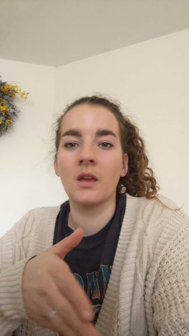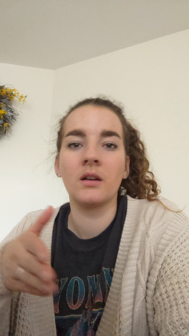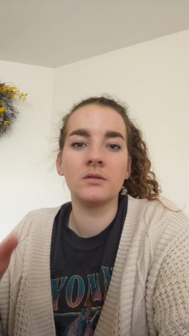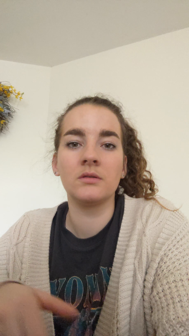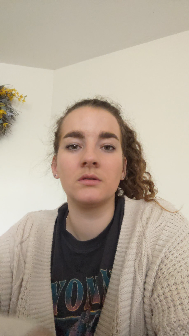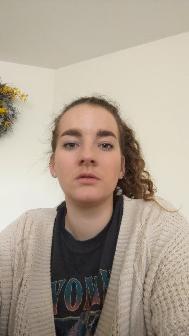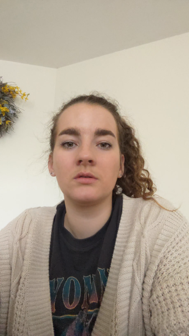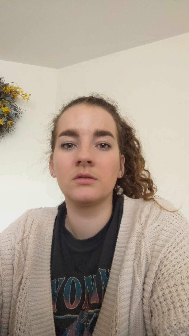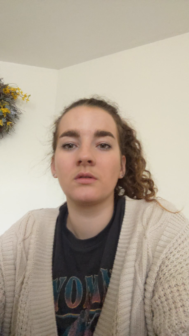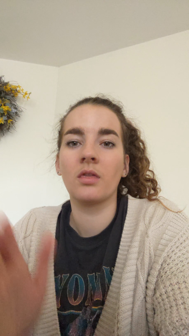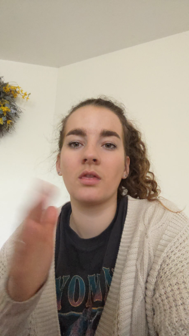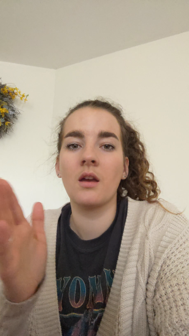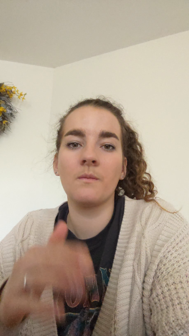clap